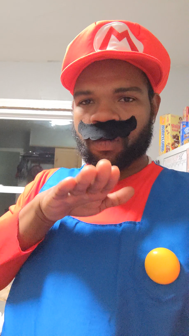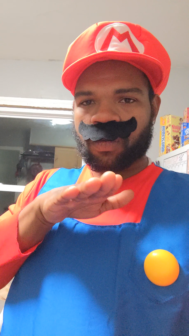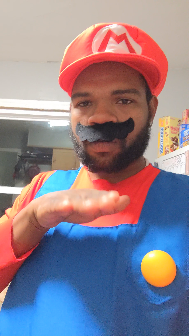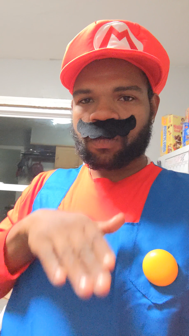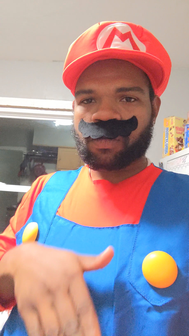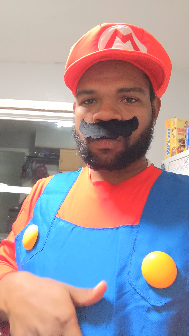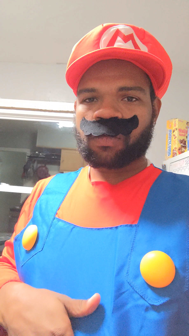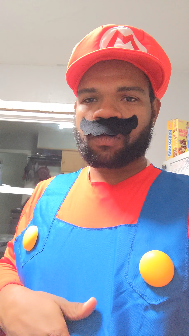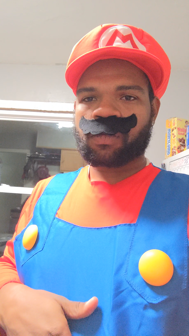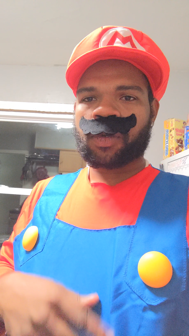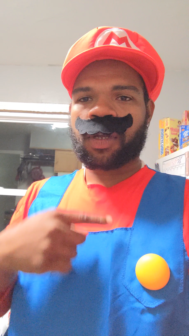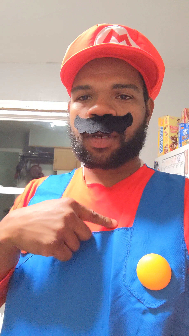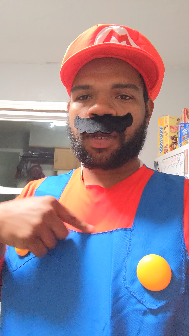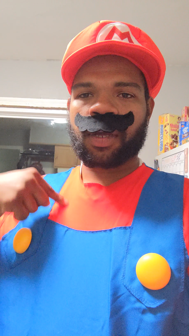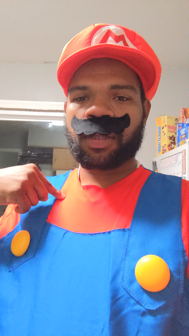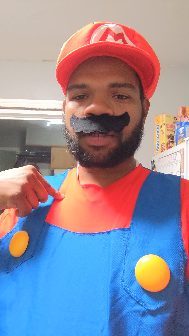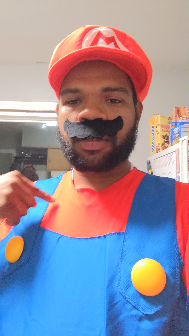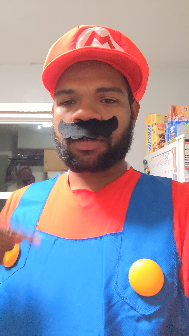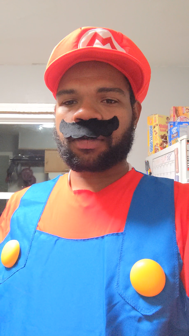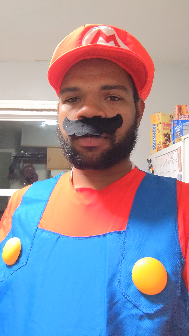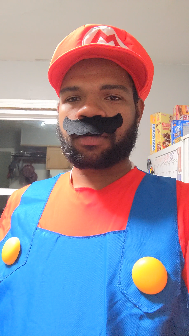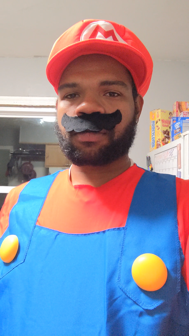necklace